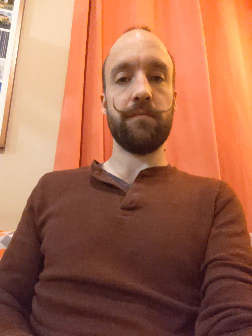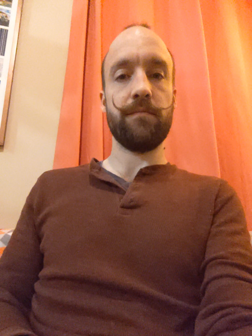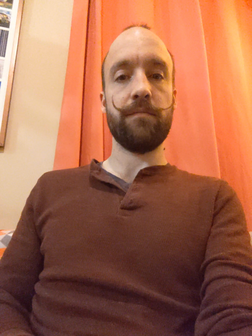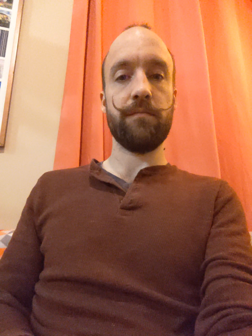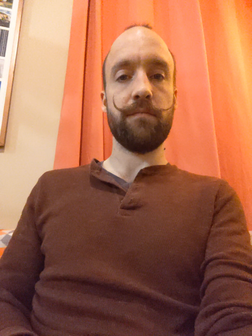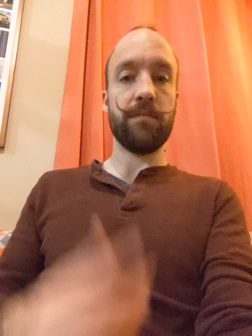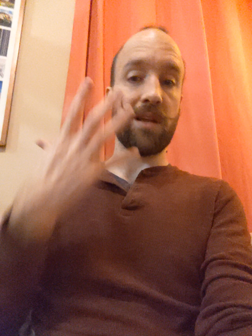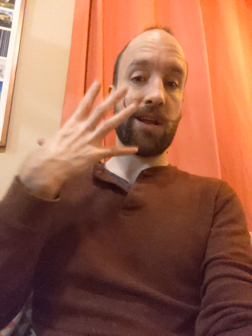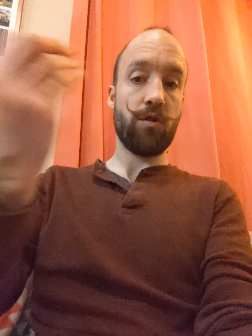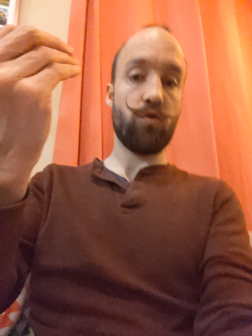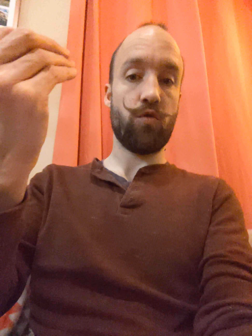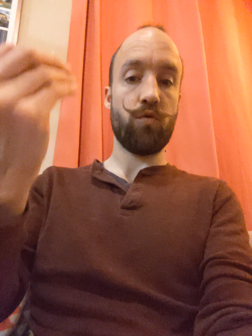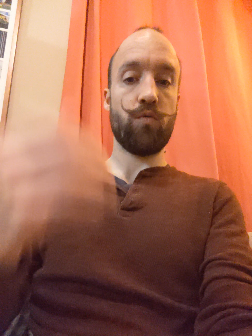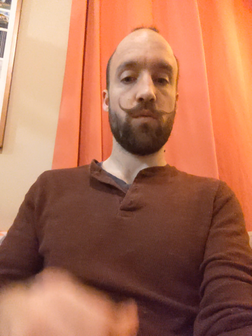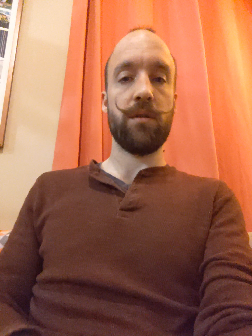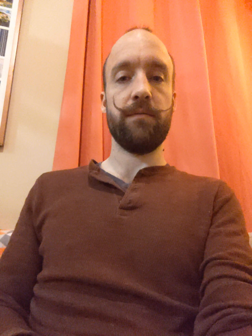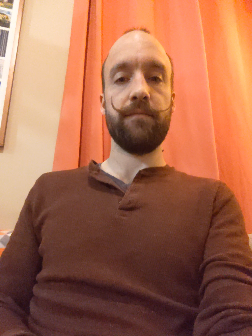go